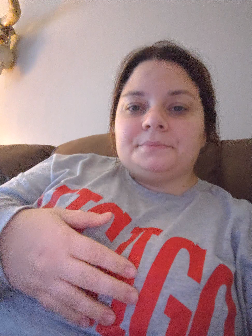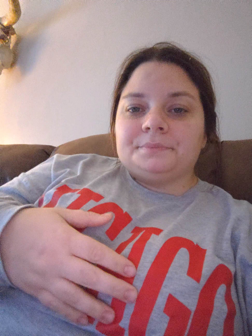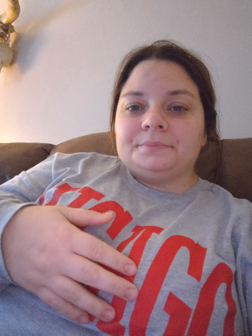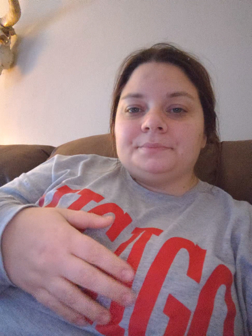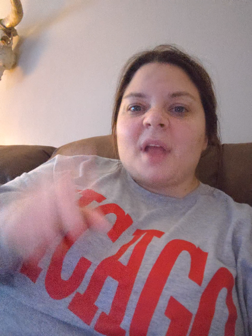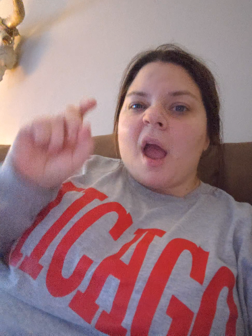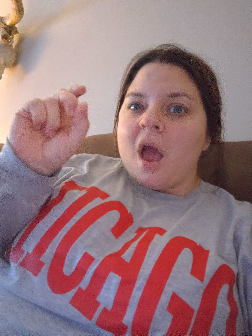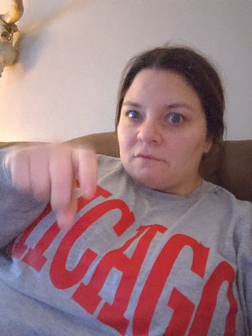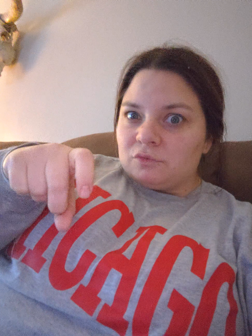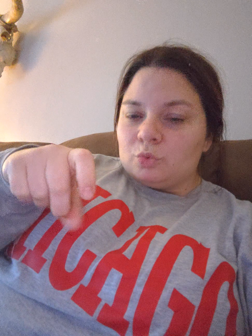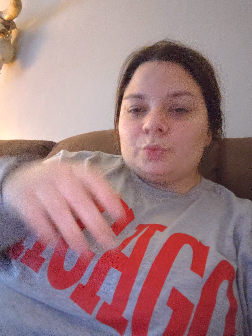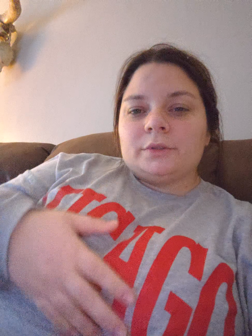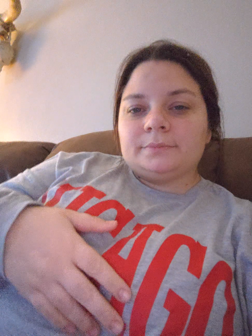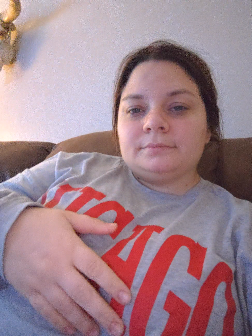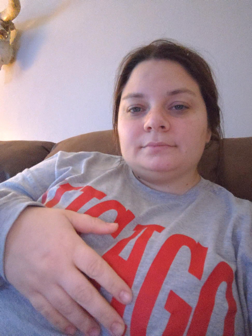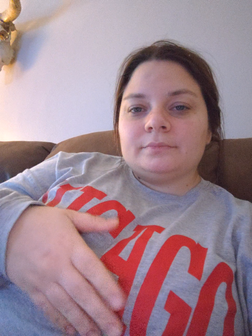have to